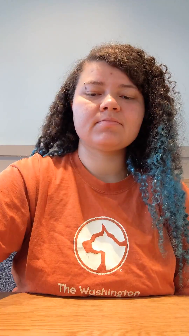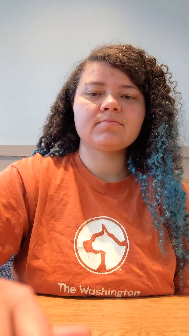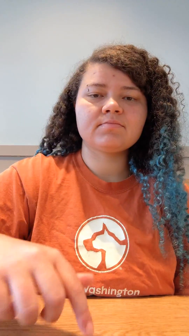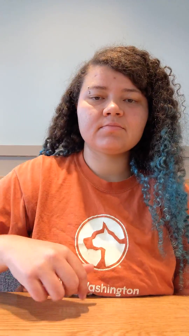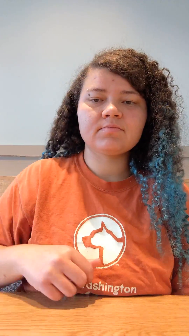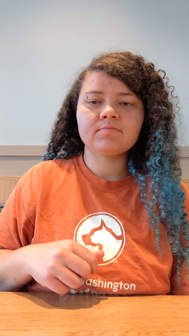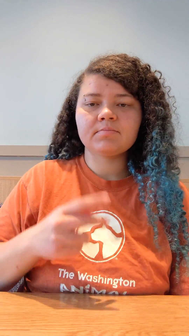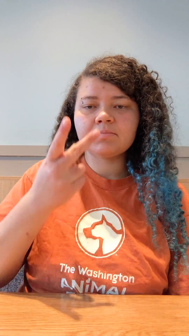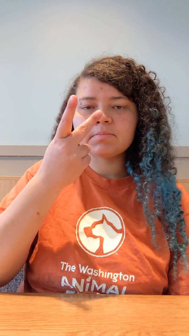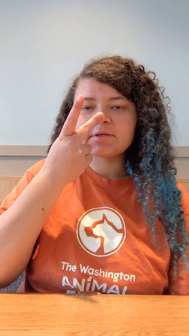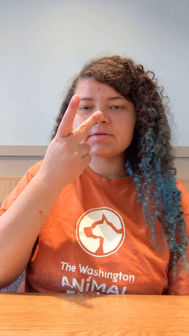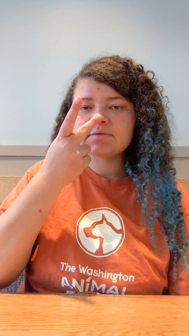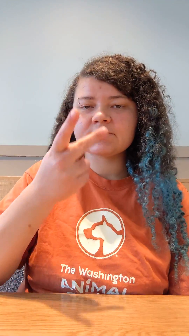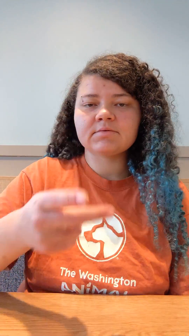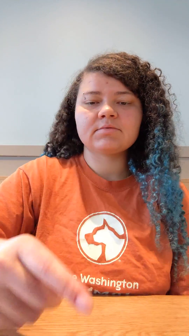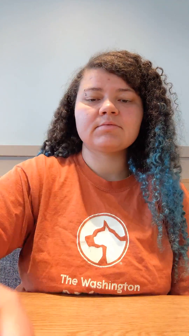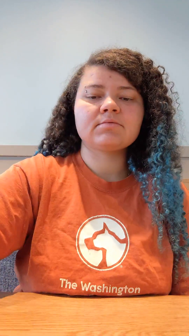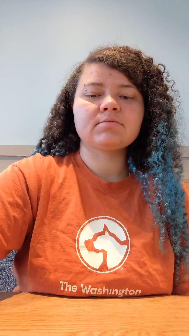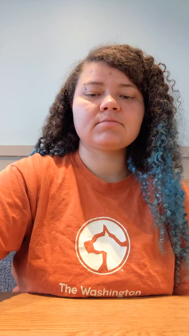penis